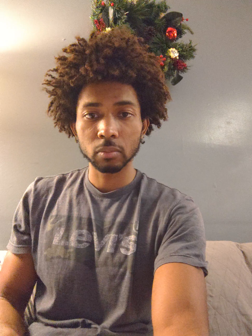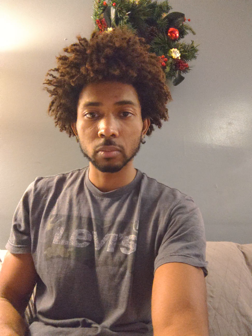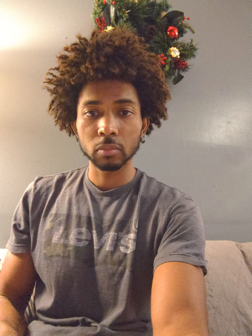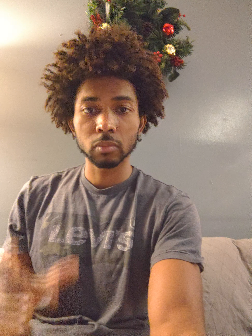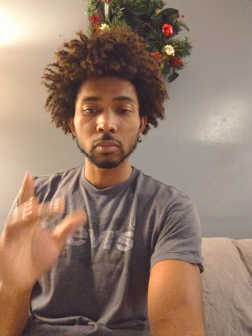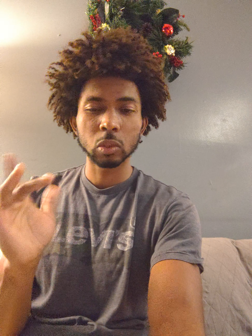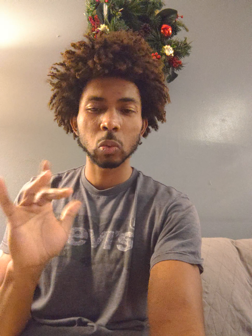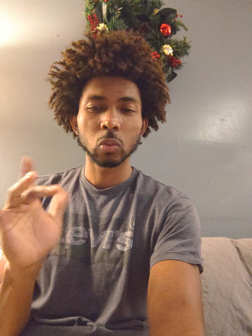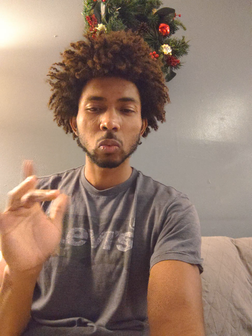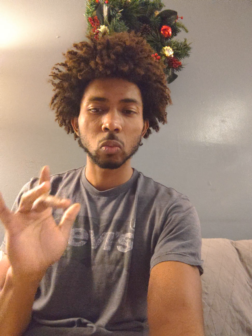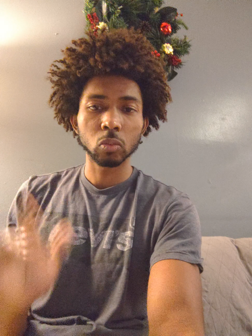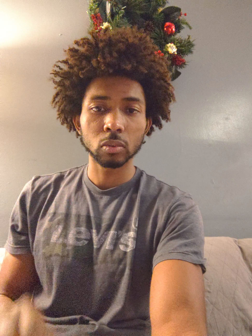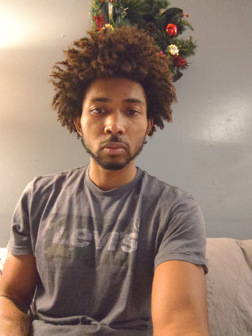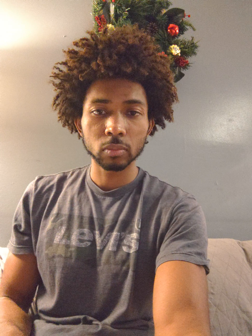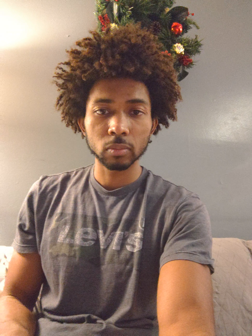yucky